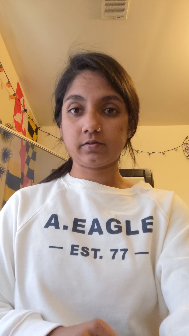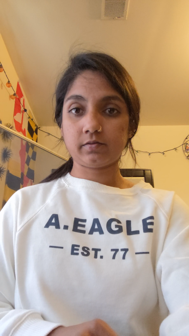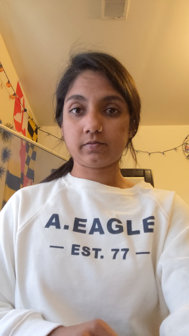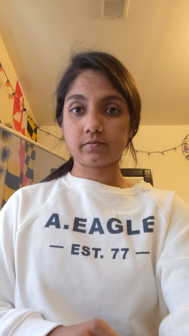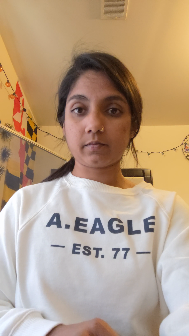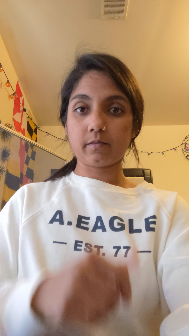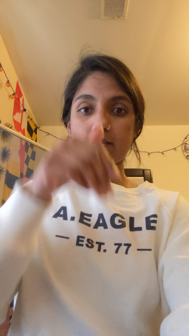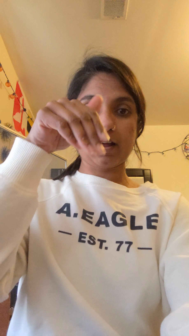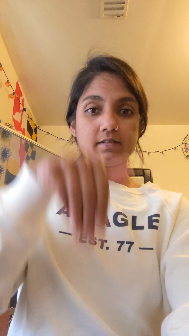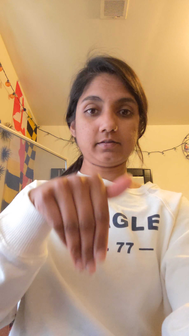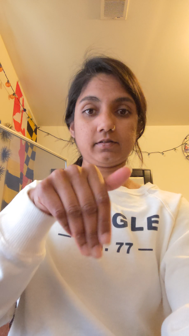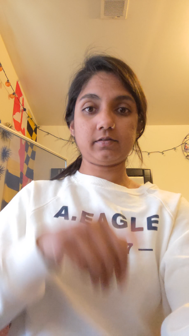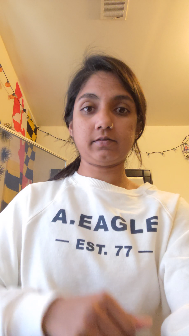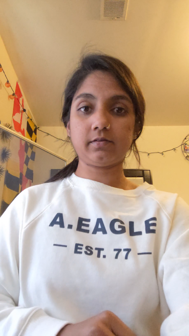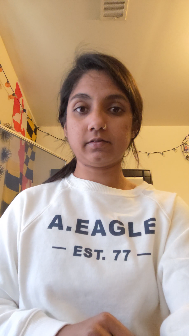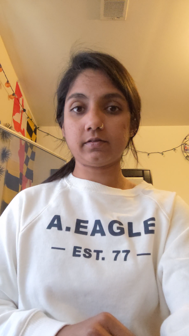night night